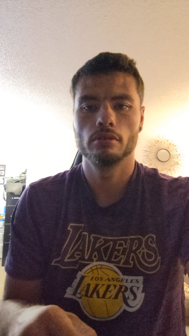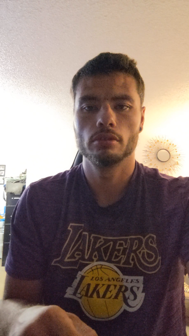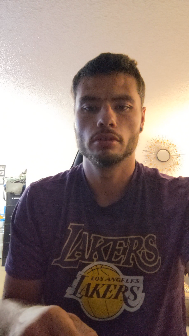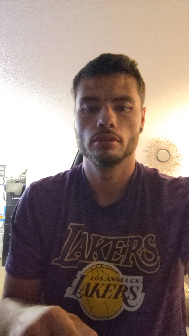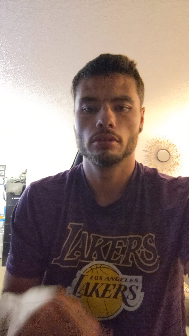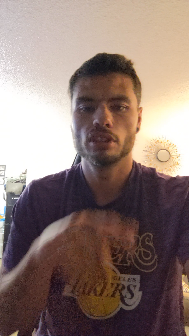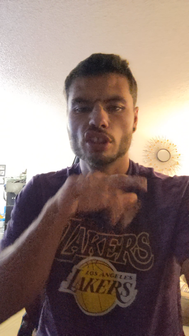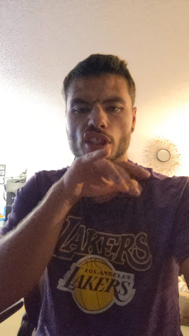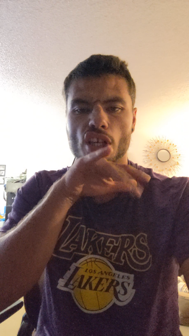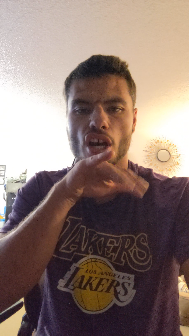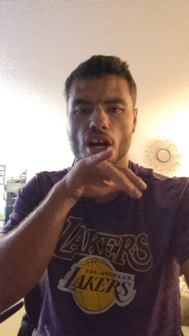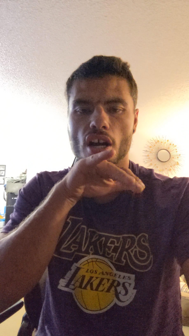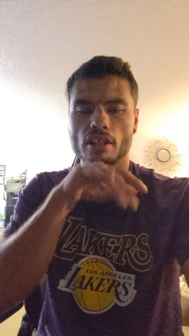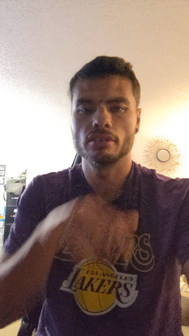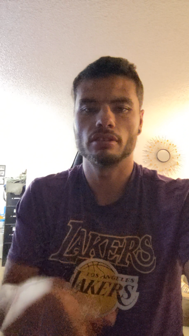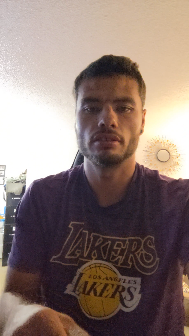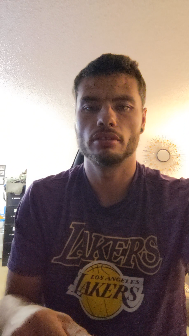naughty